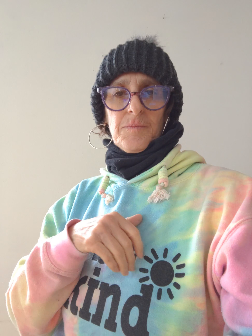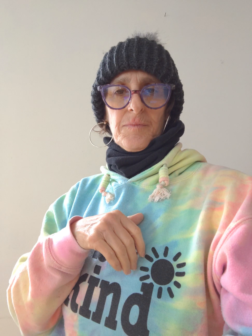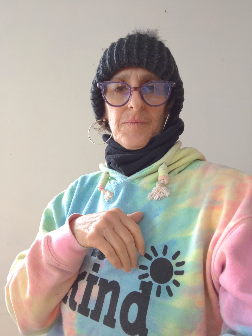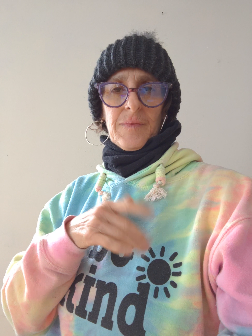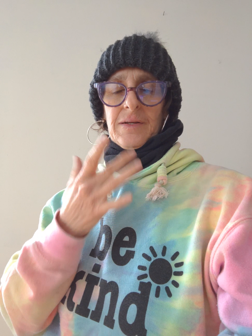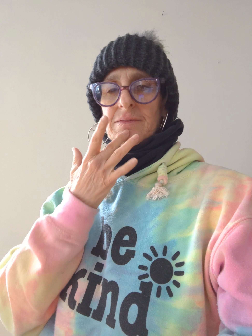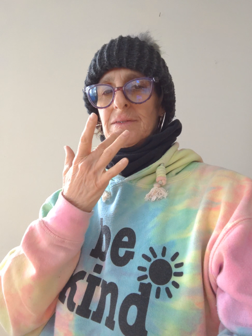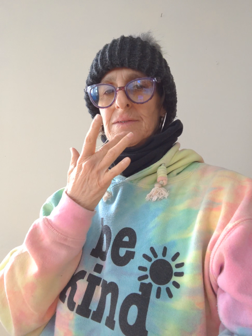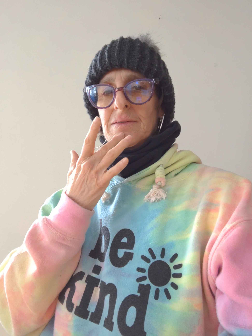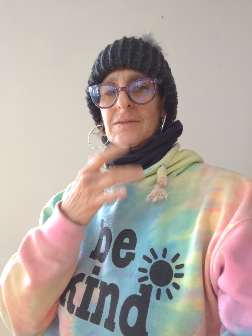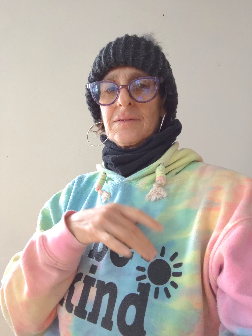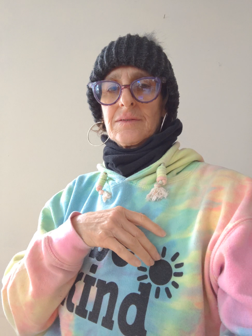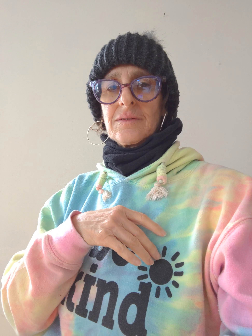taste